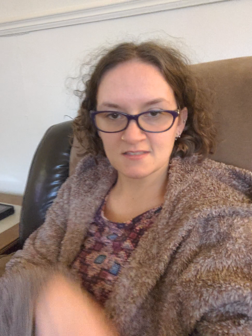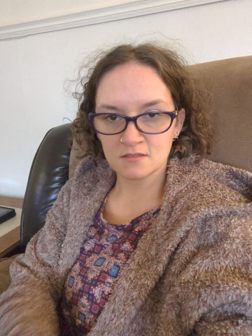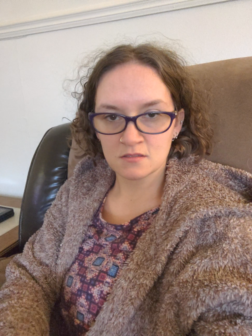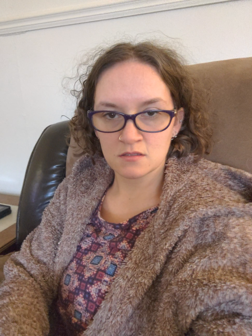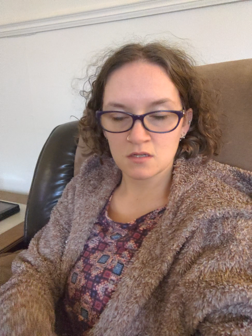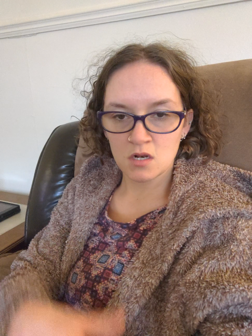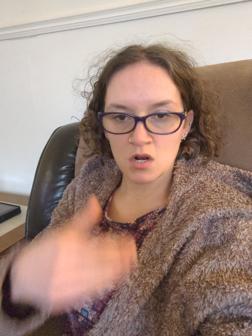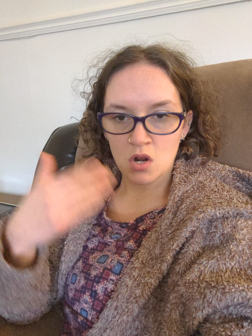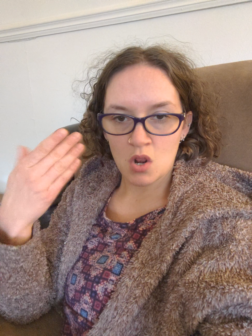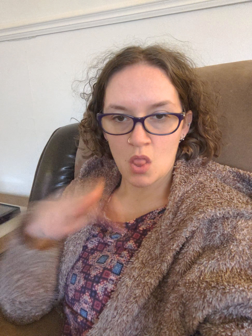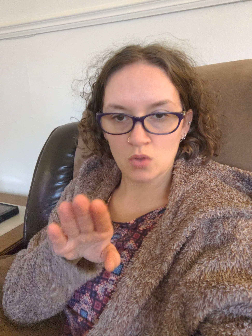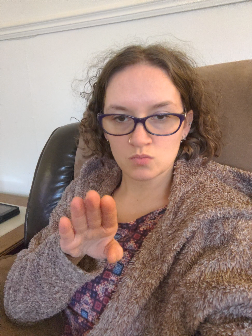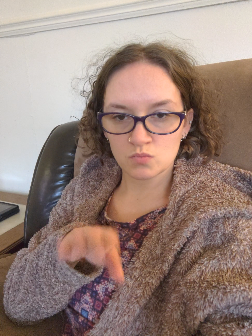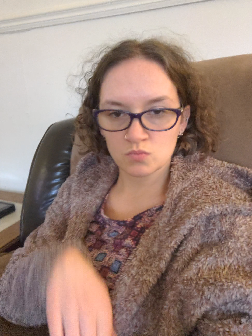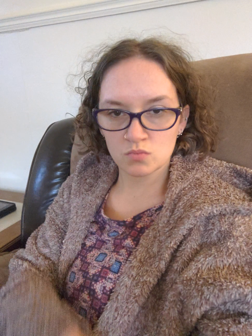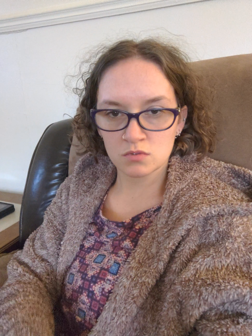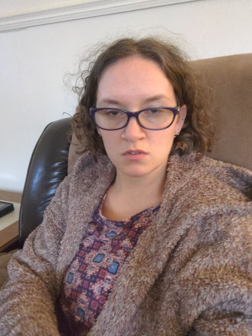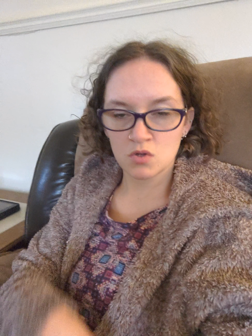close